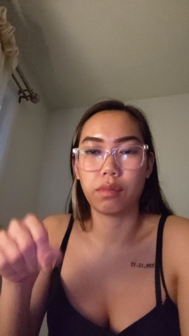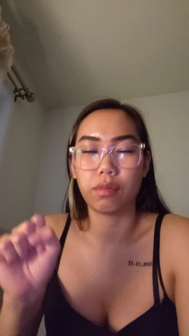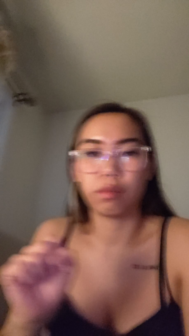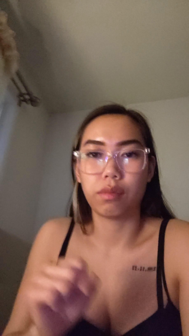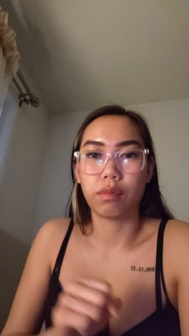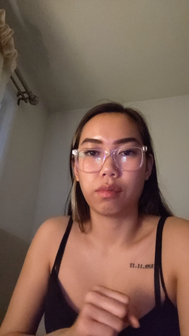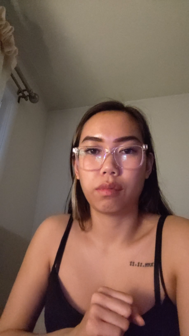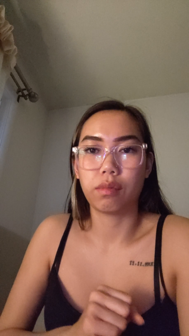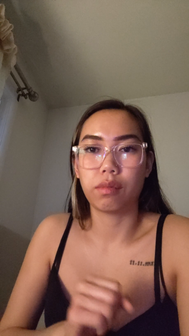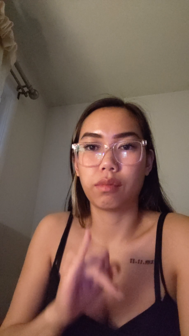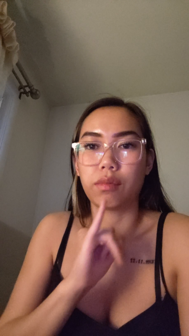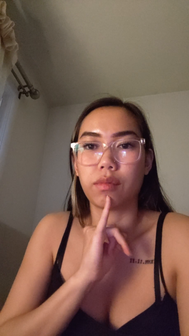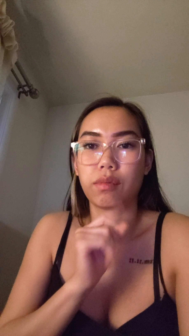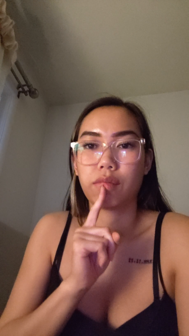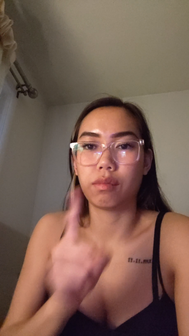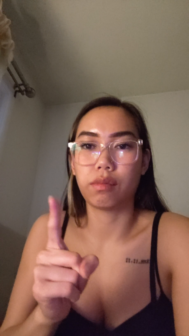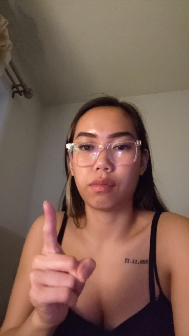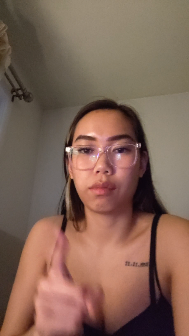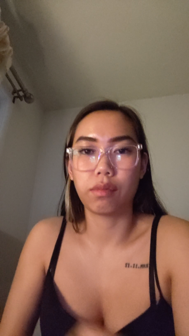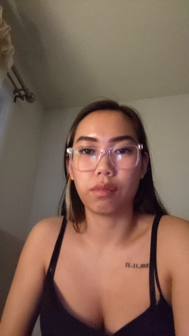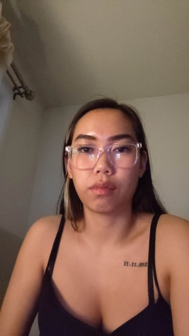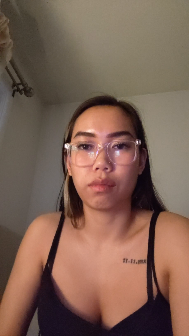is